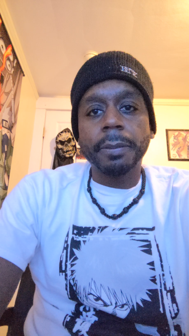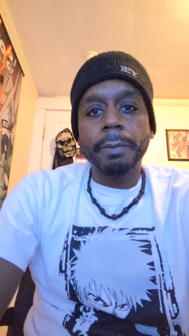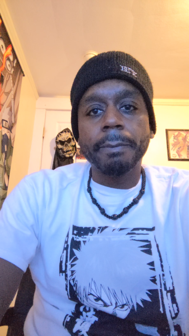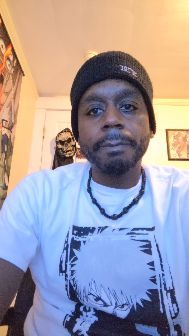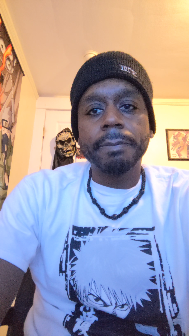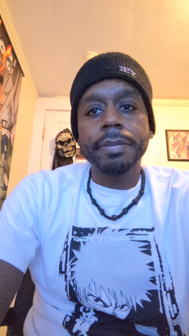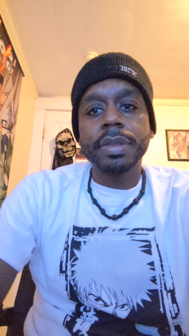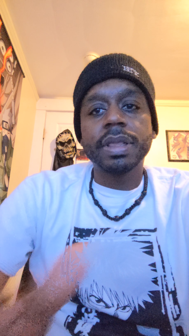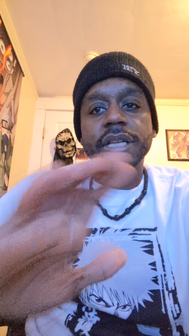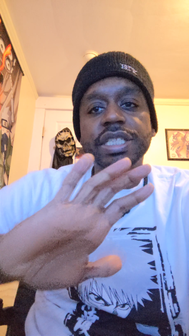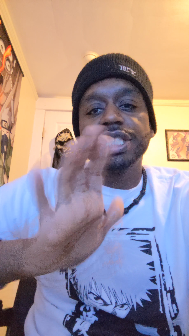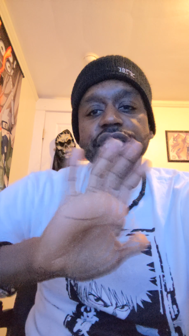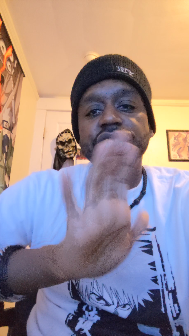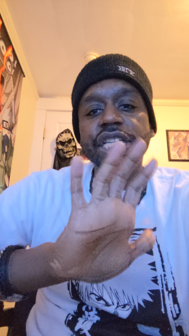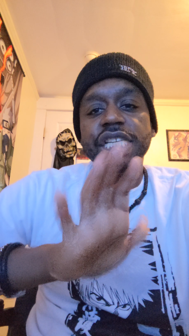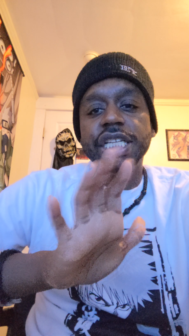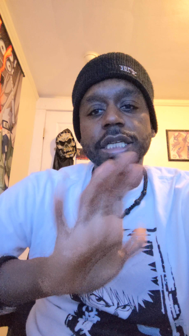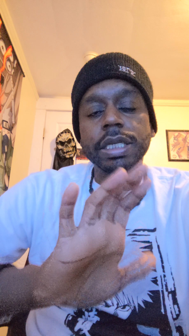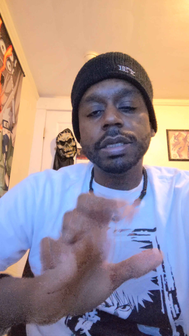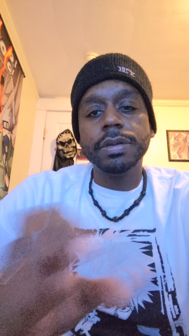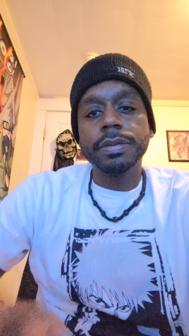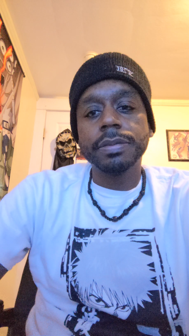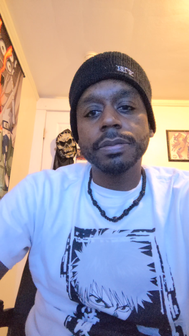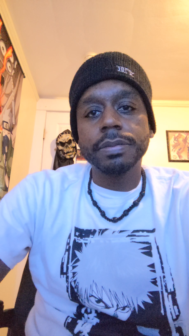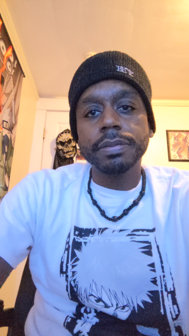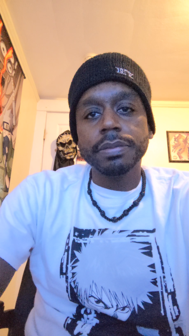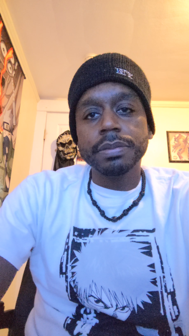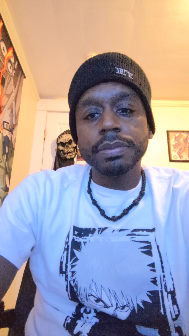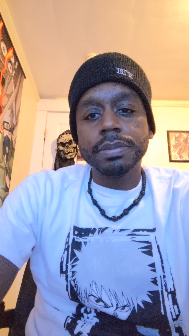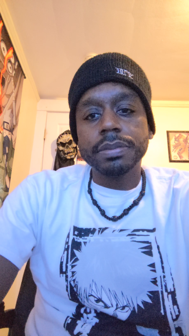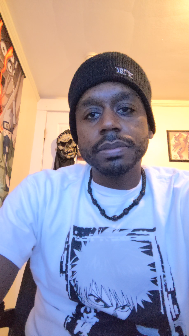cheese